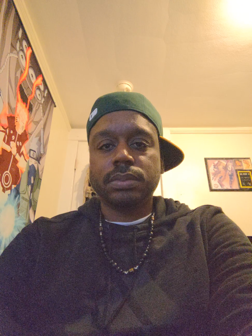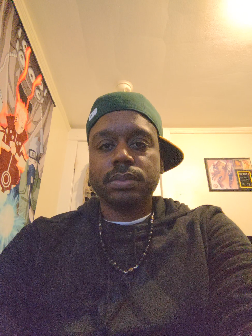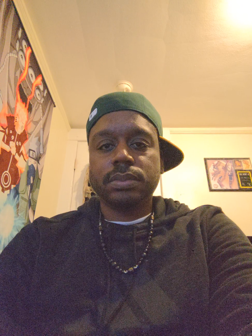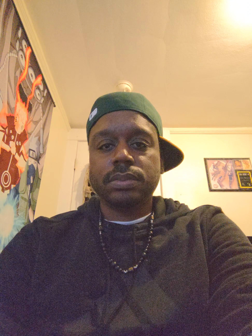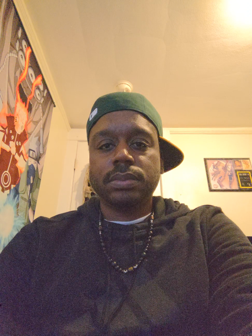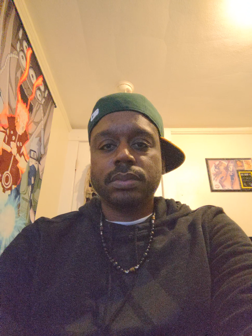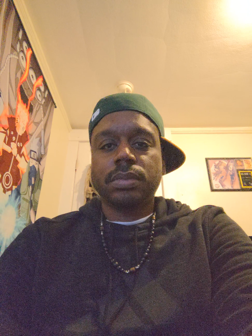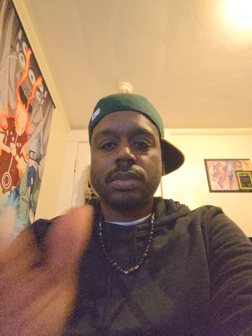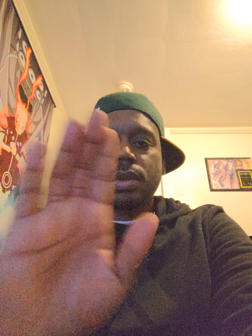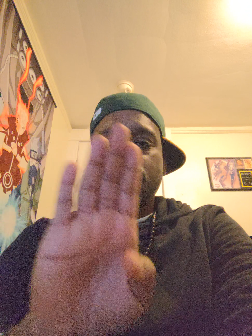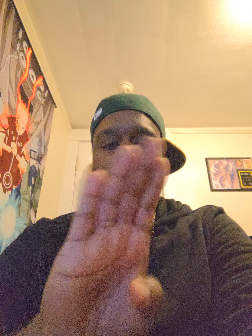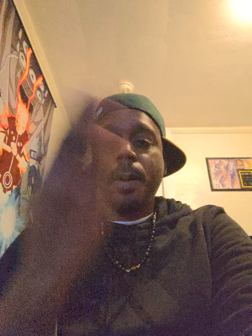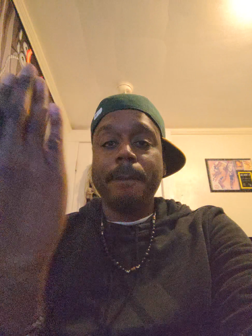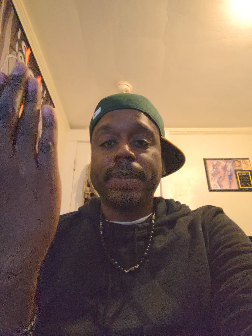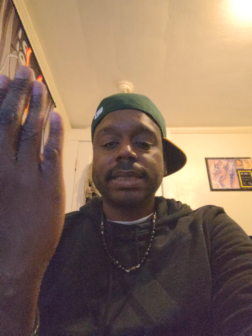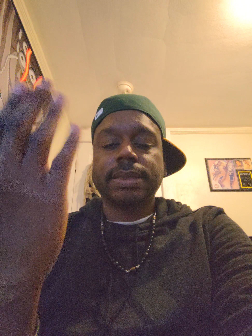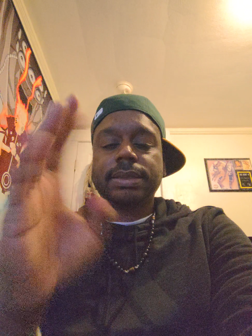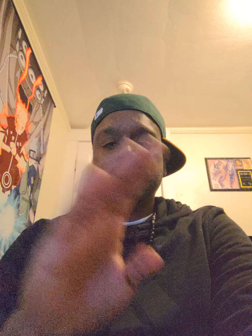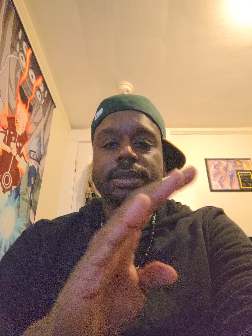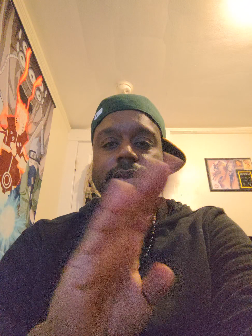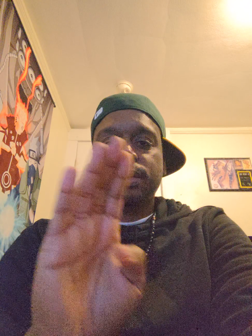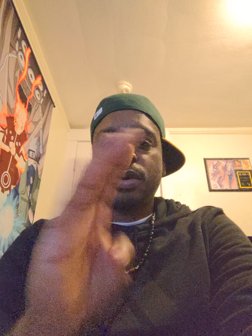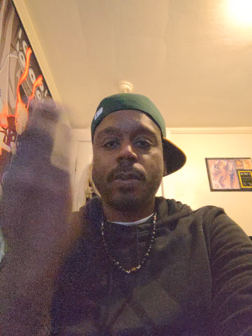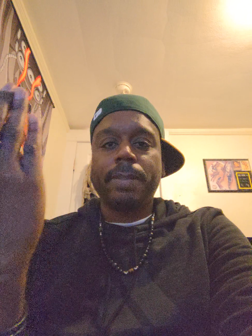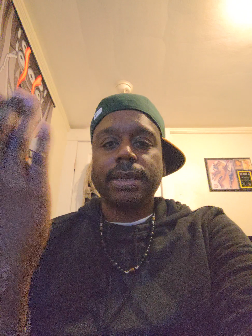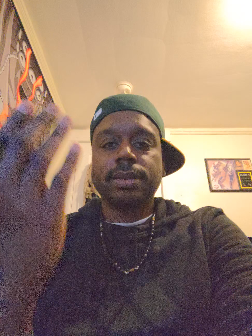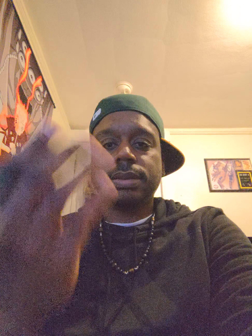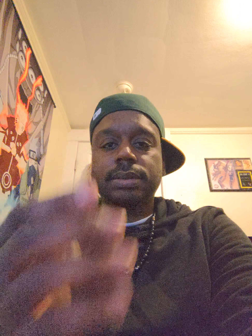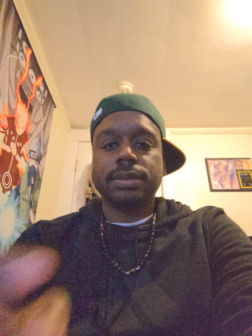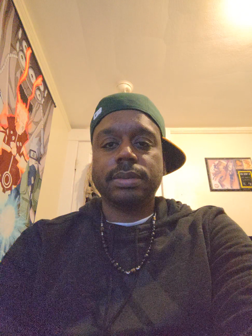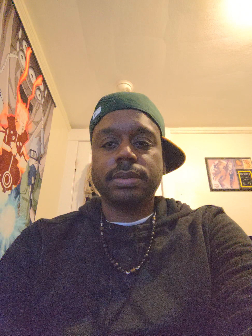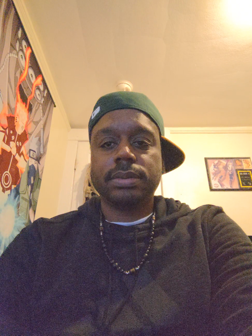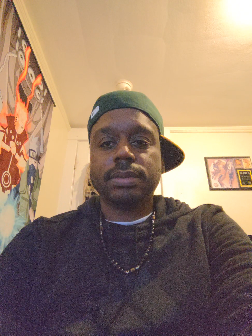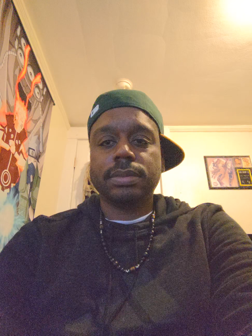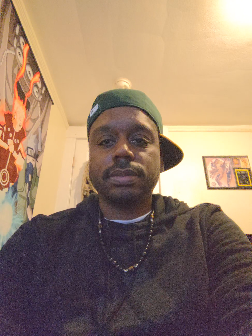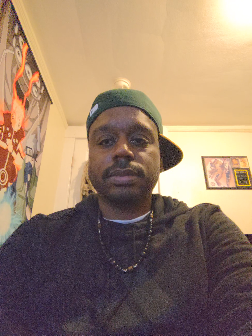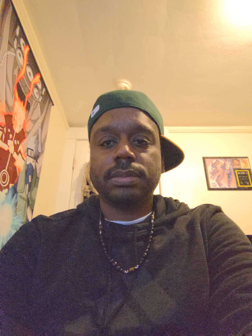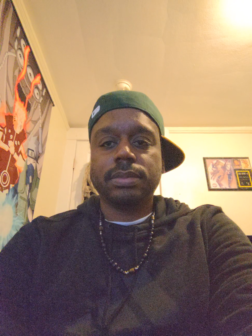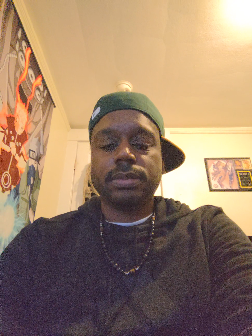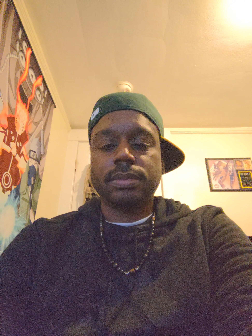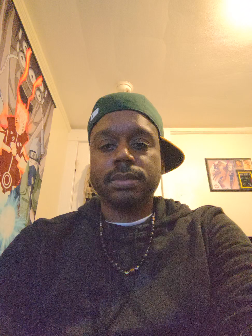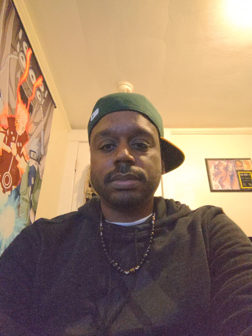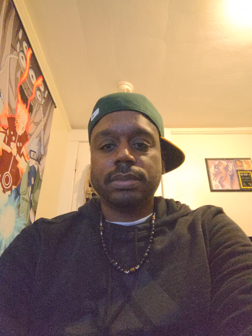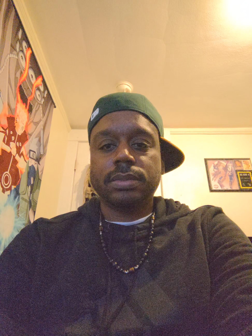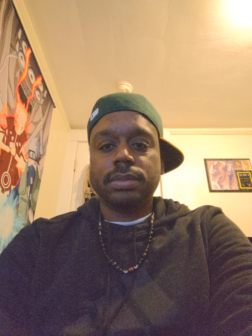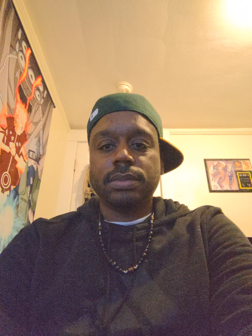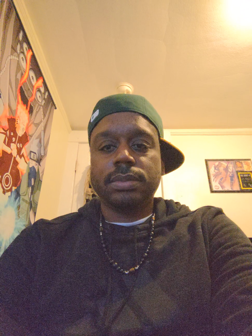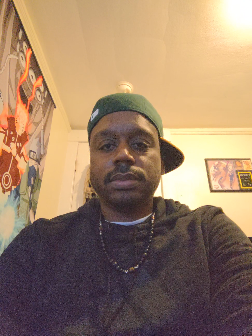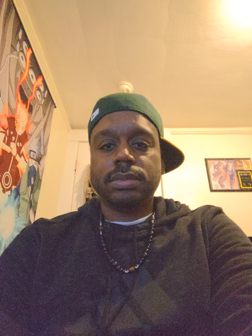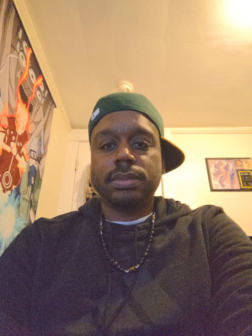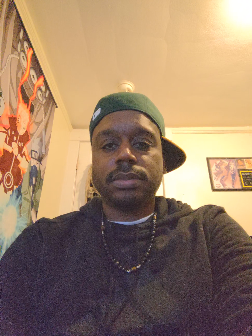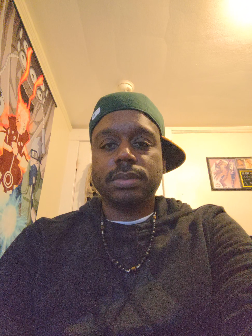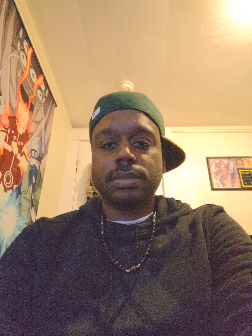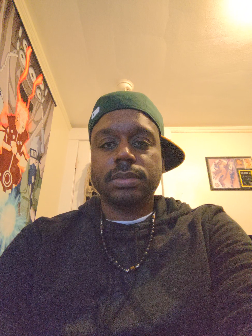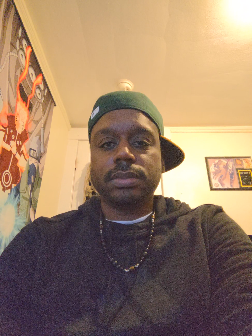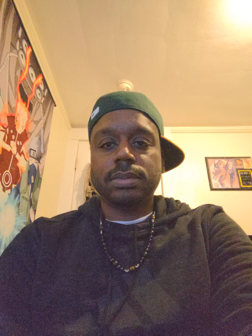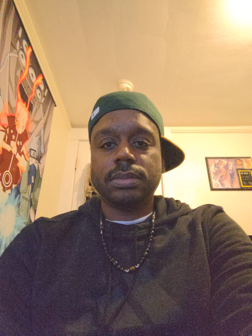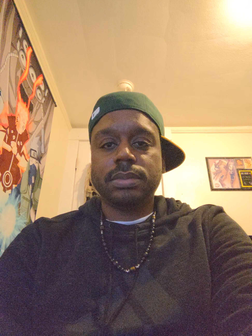open